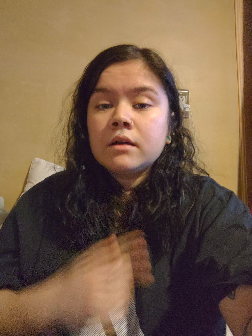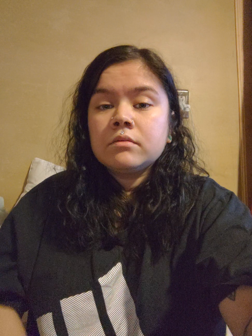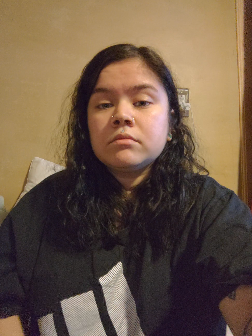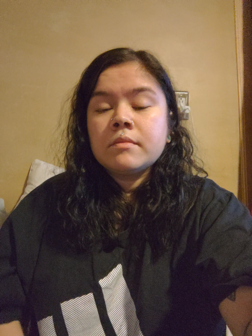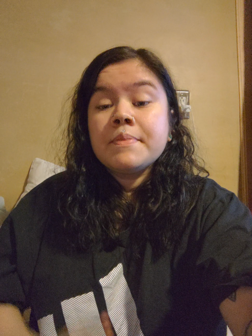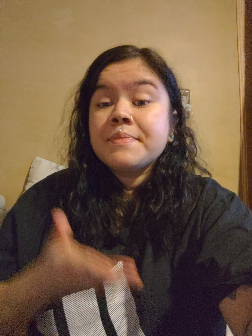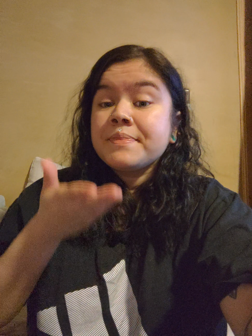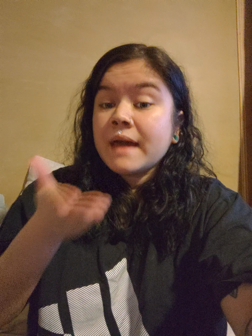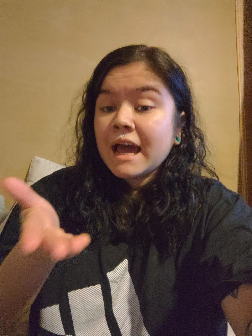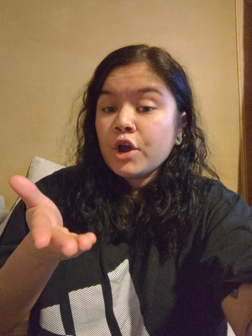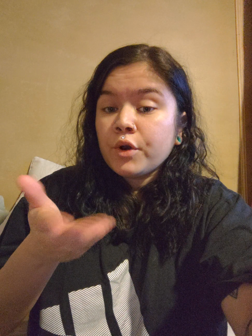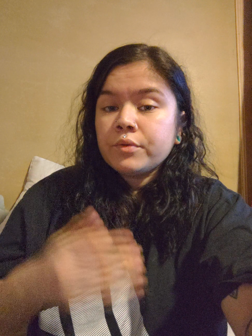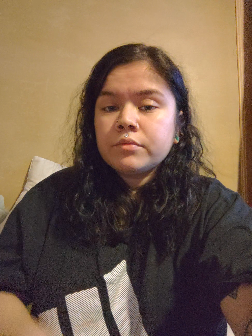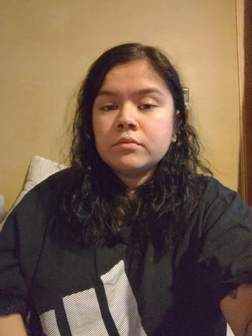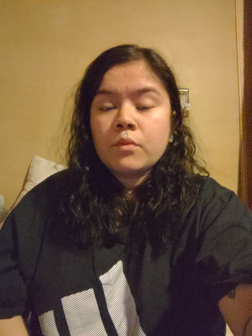there